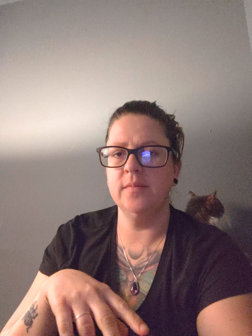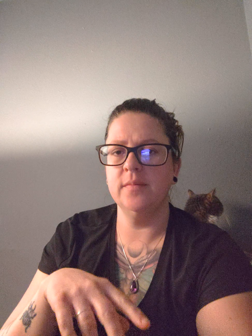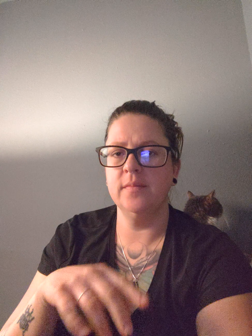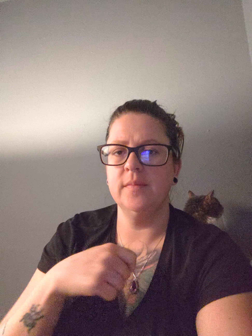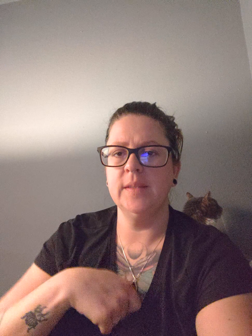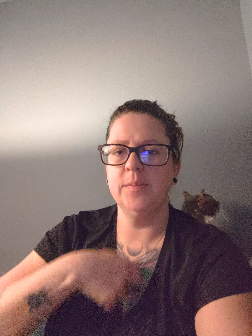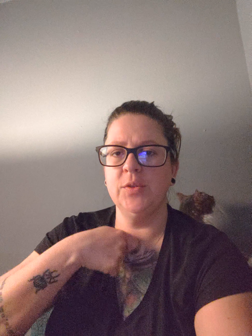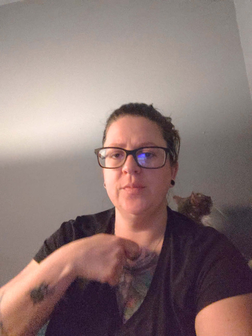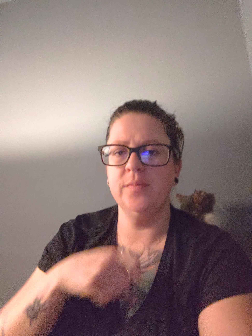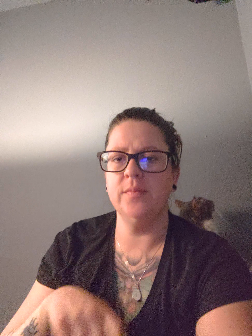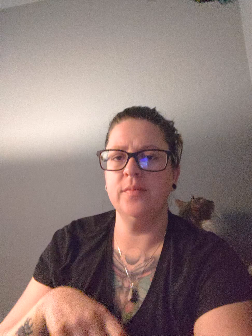zipper